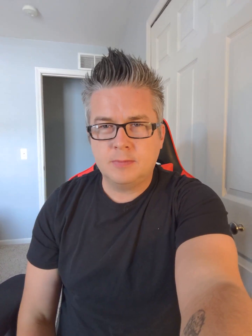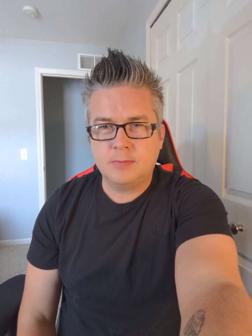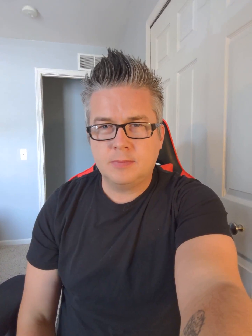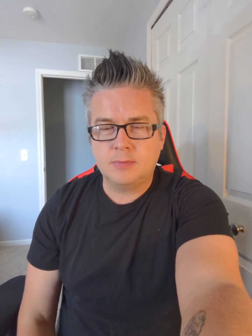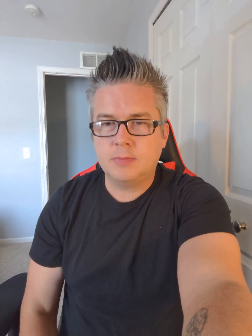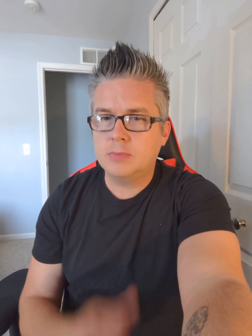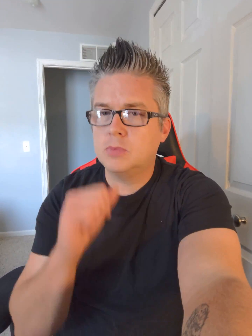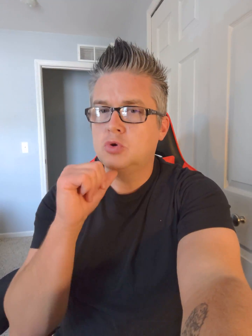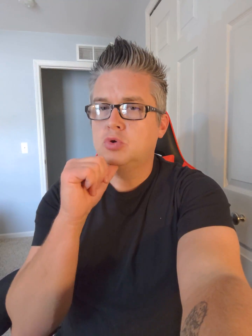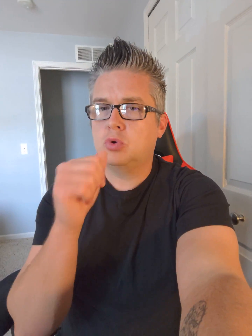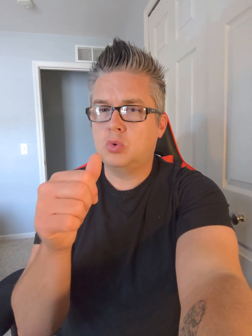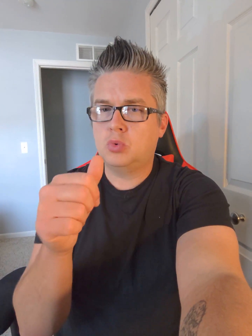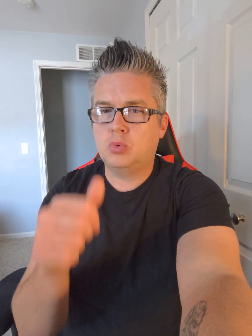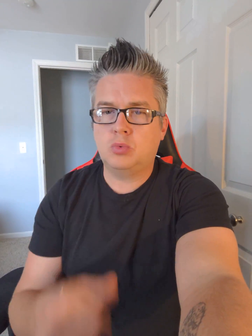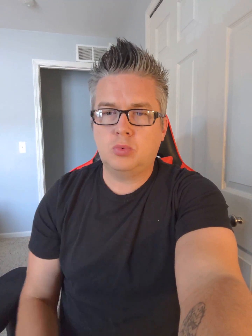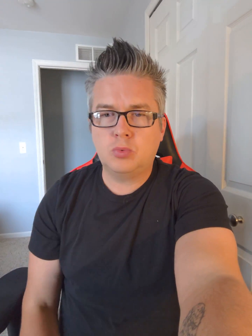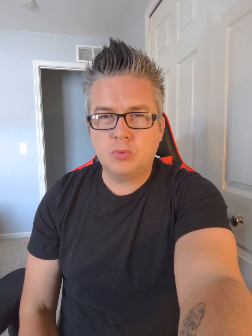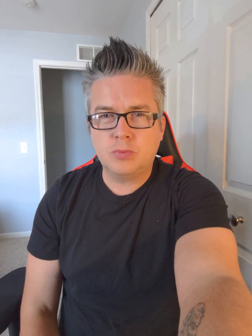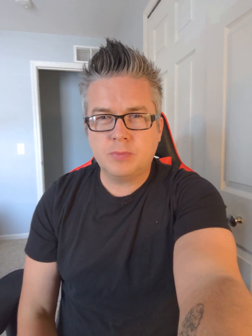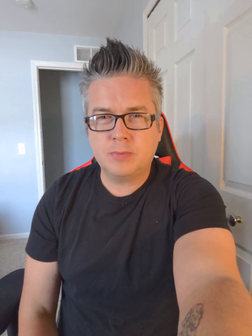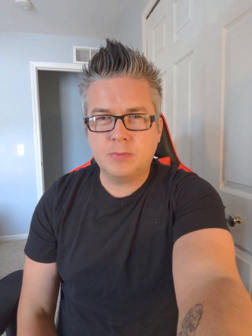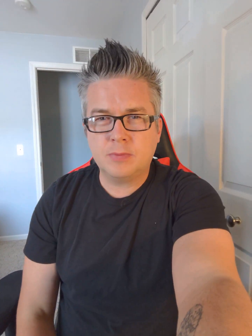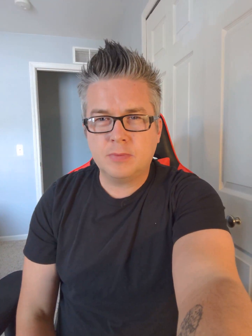don't